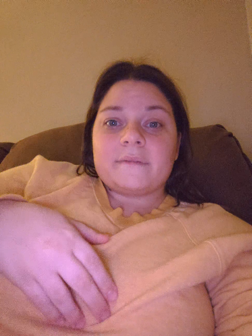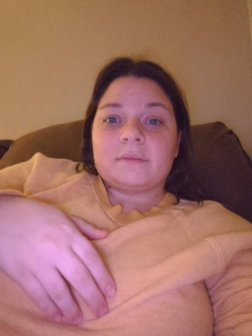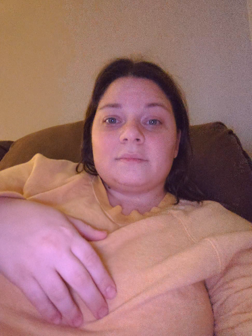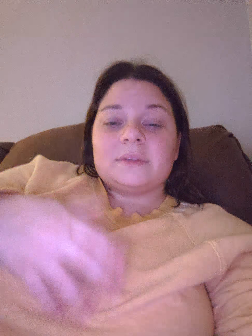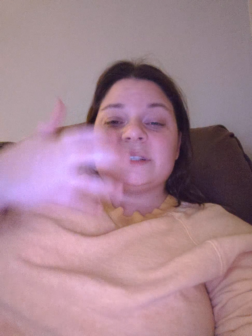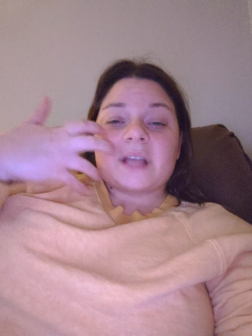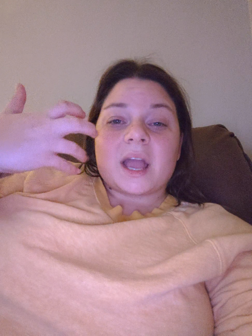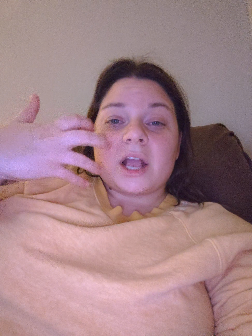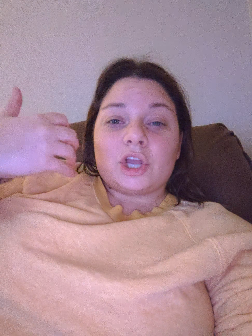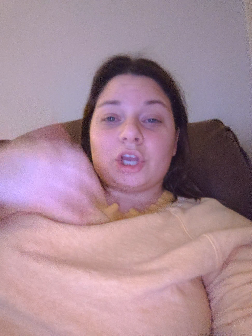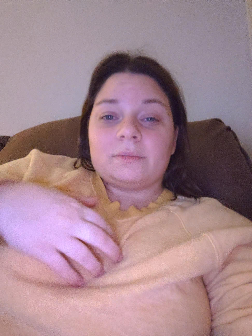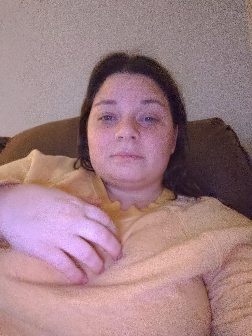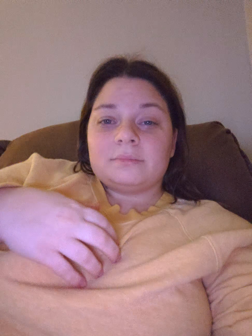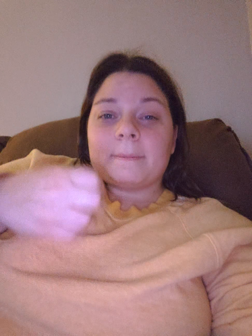tiger